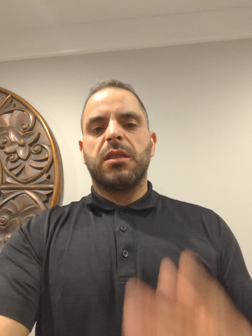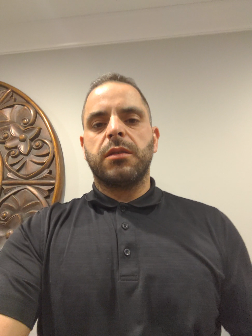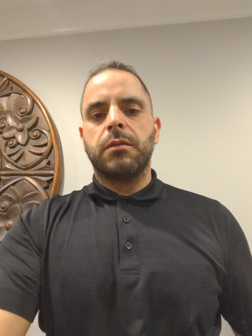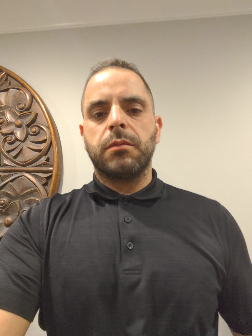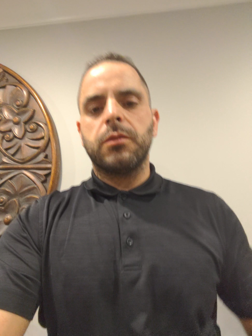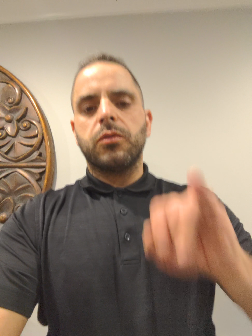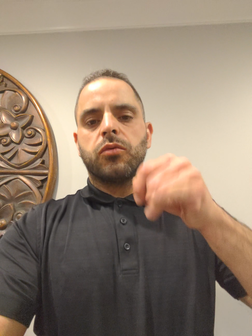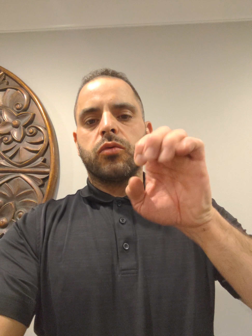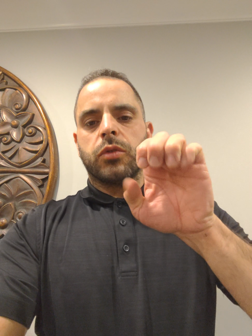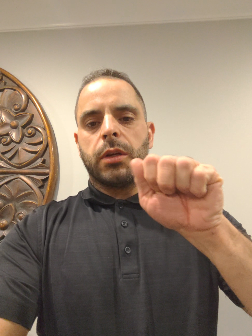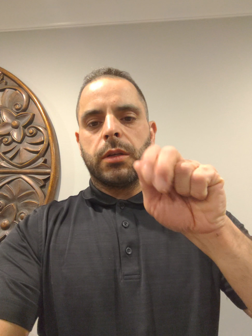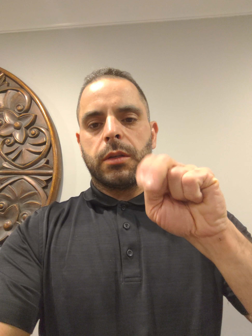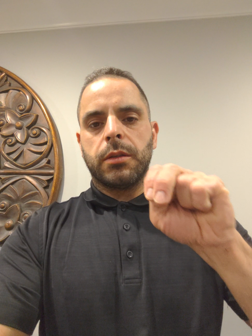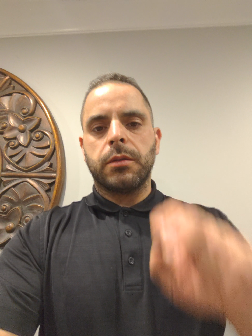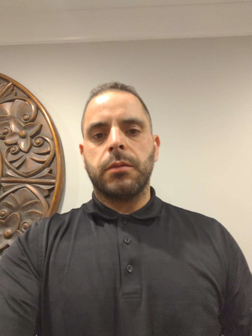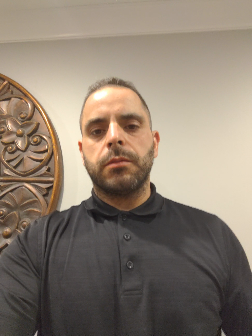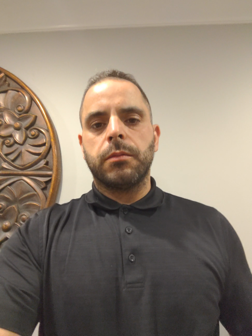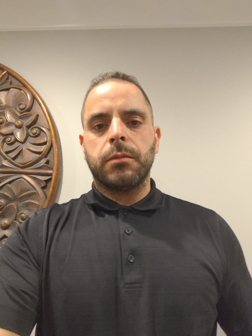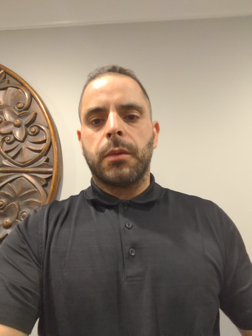jeans